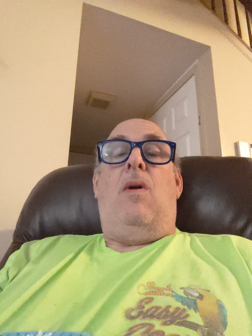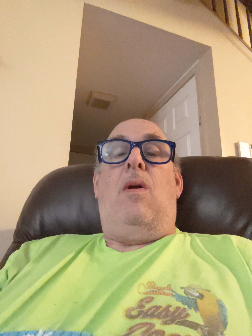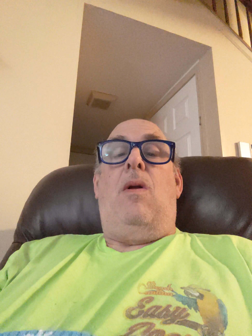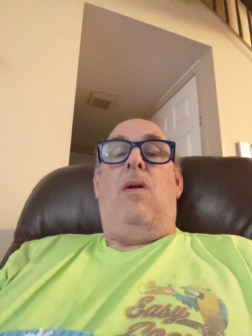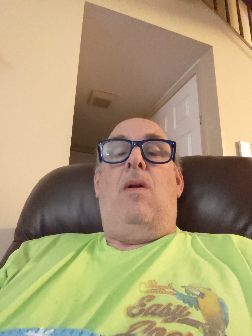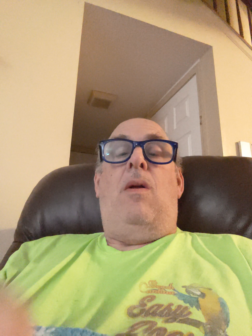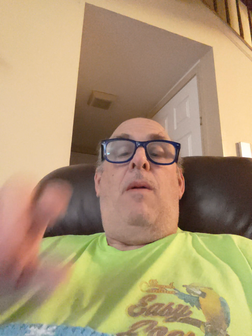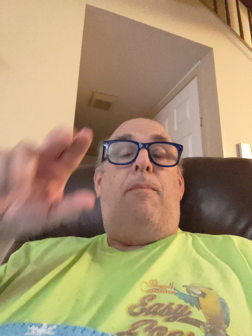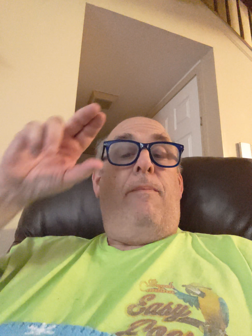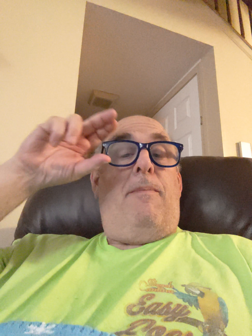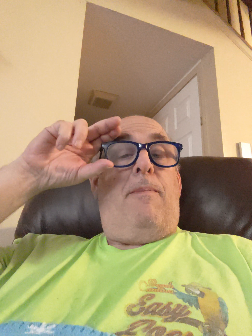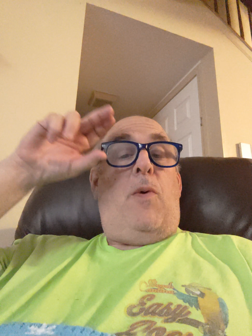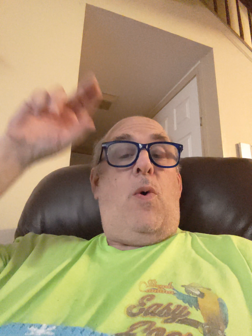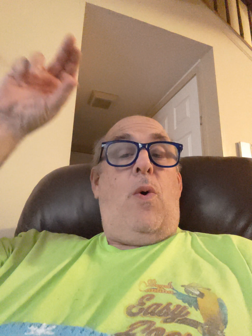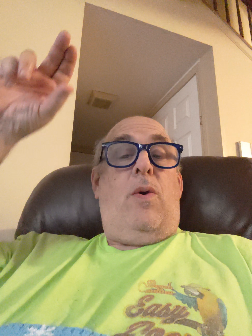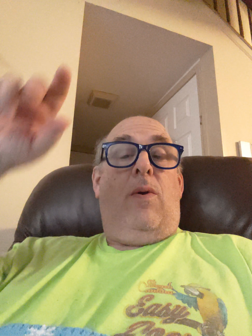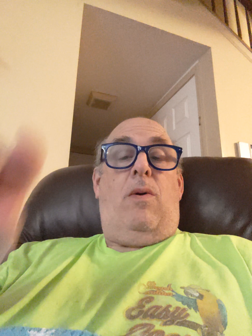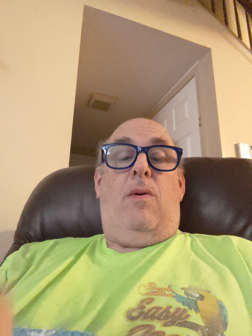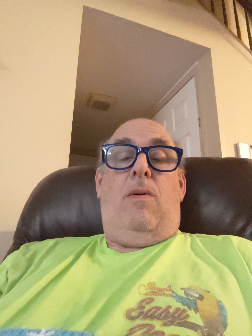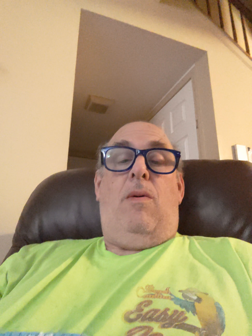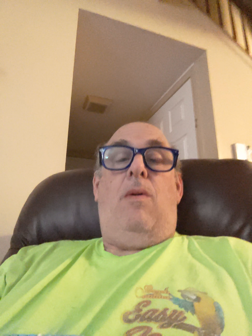moon